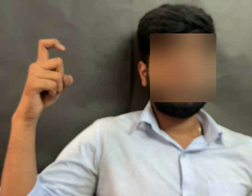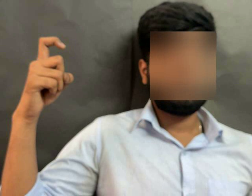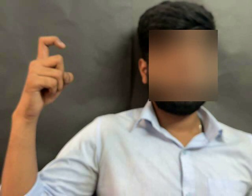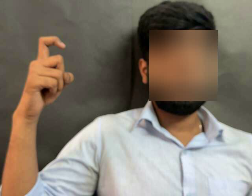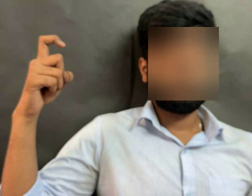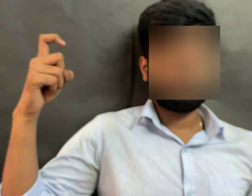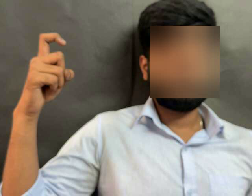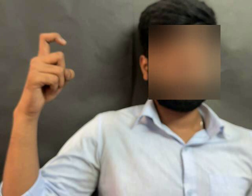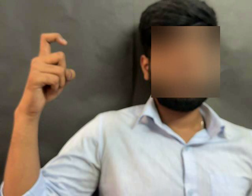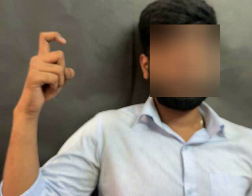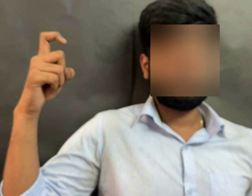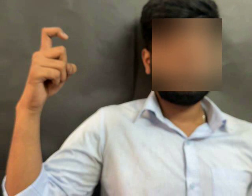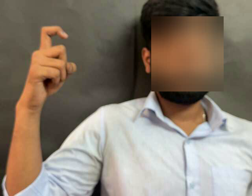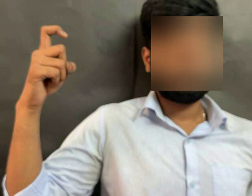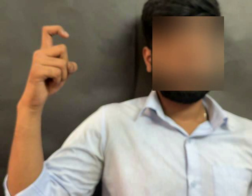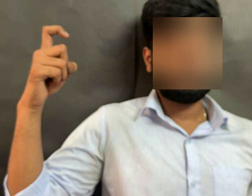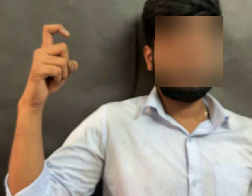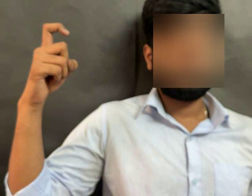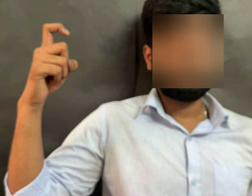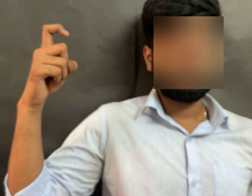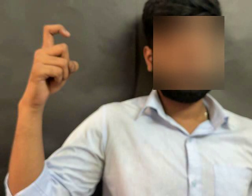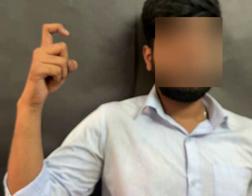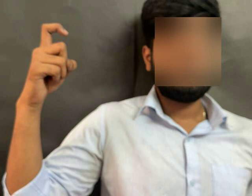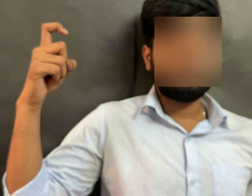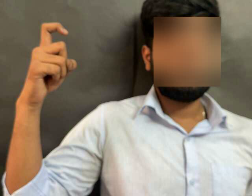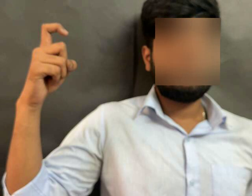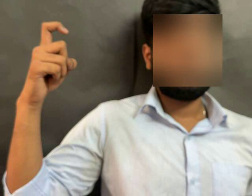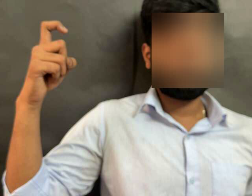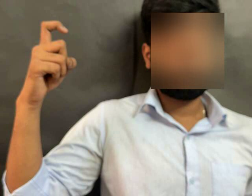X